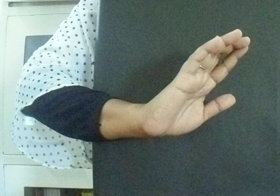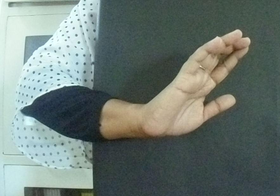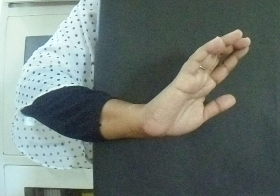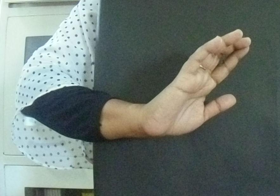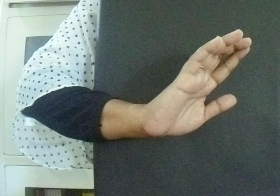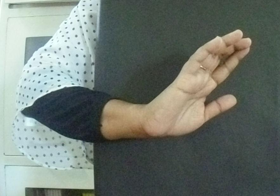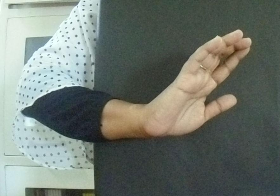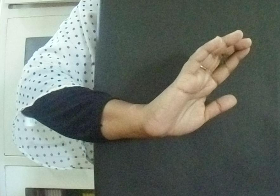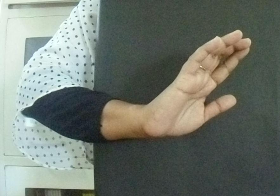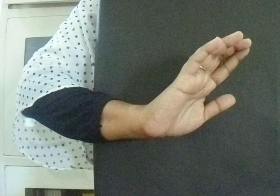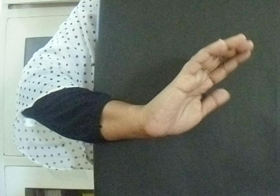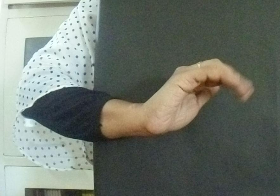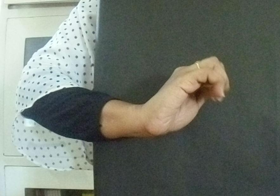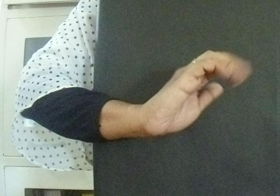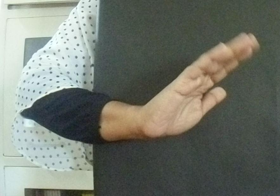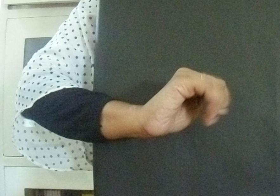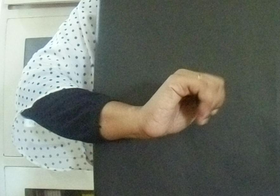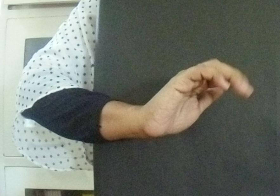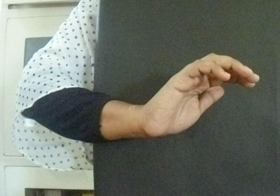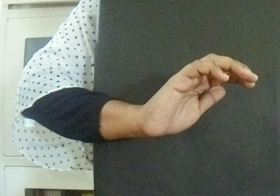call